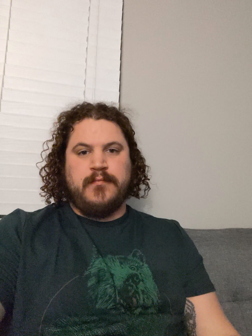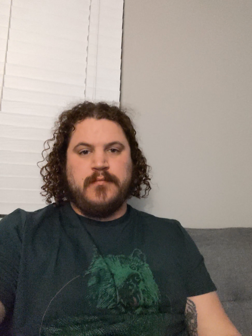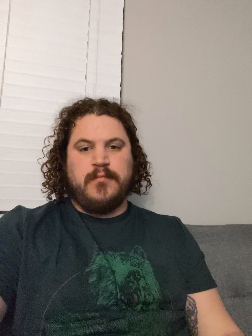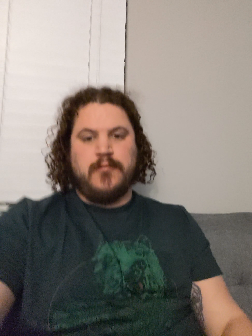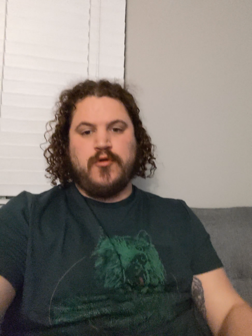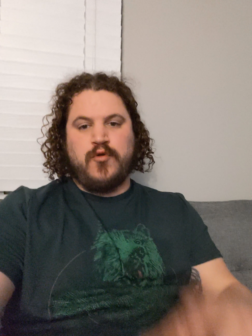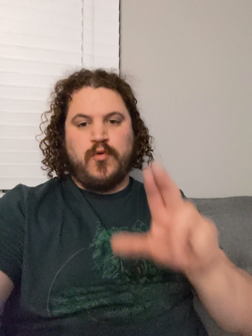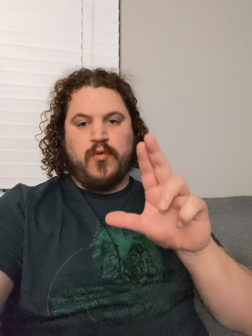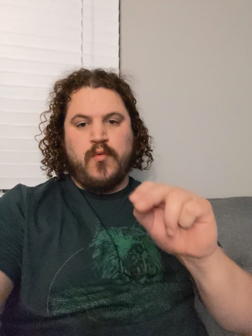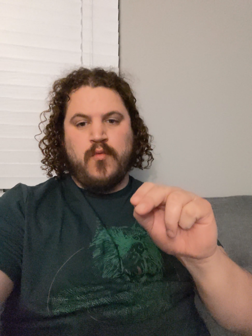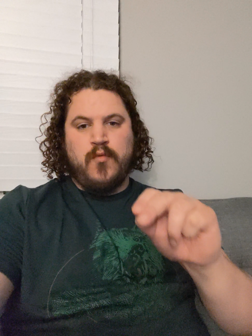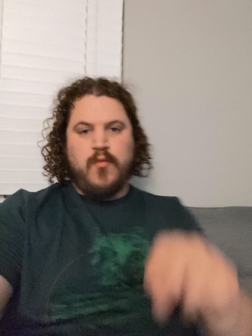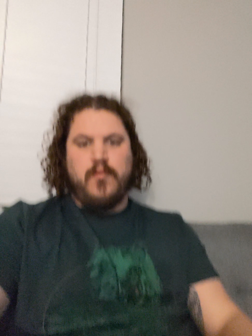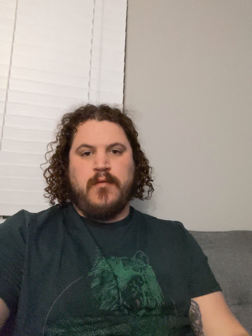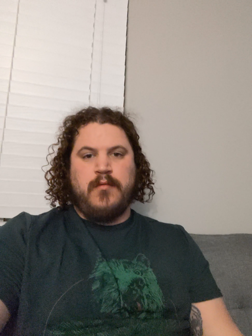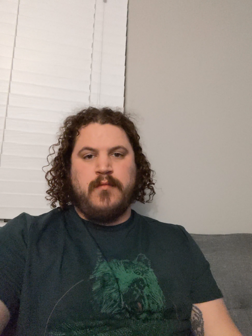no